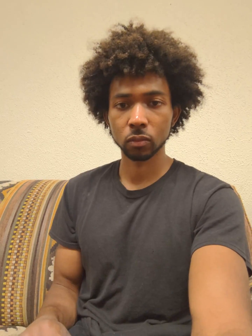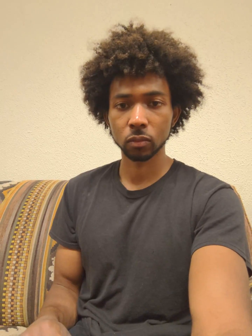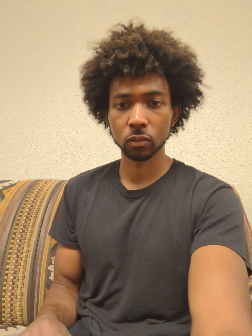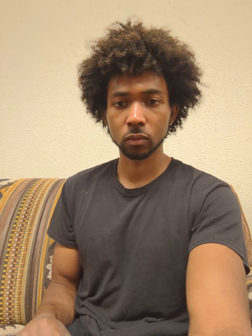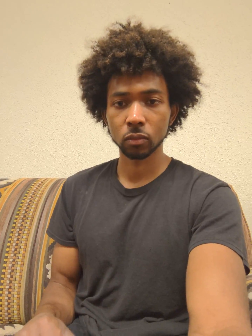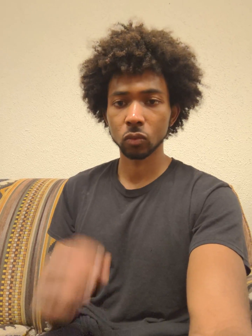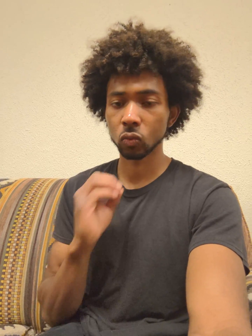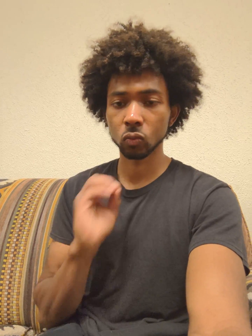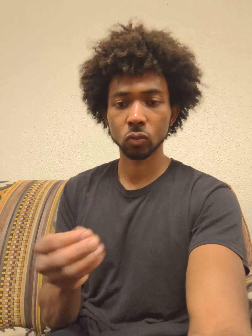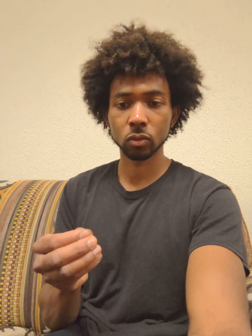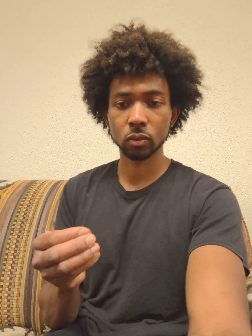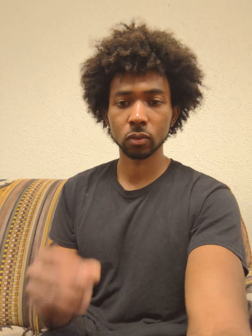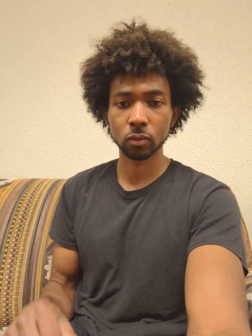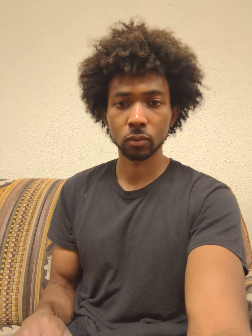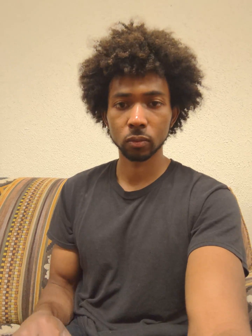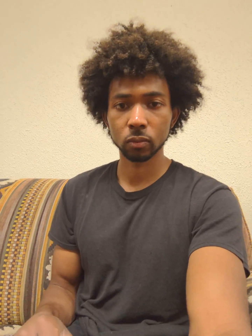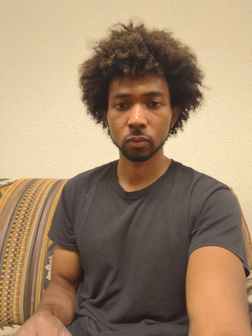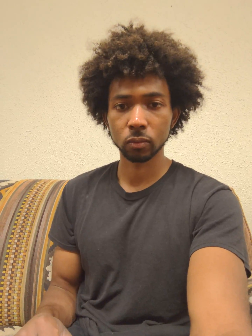none